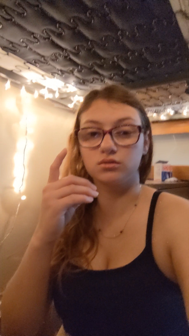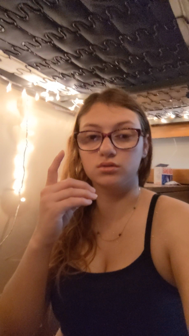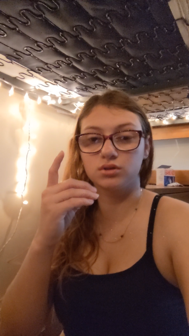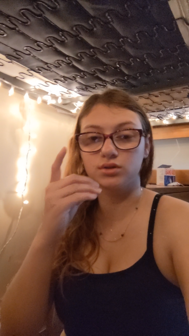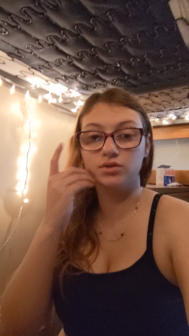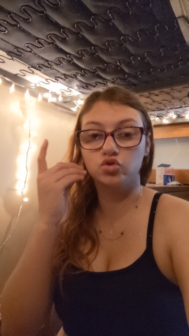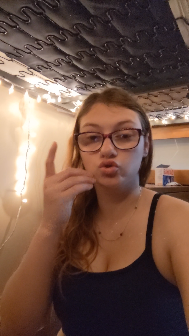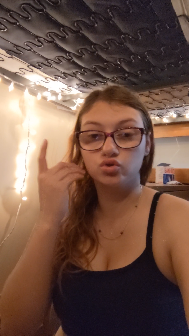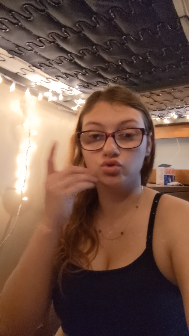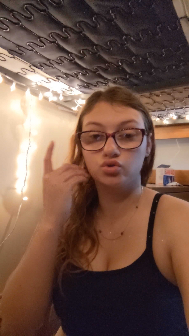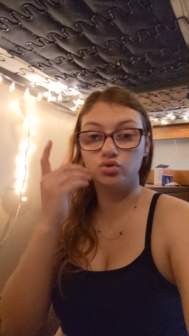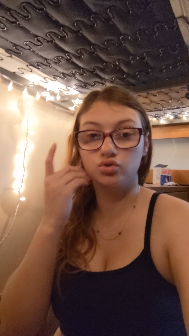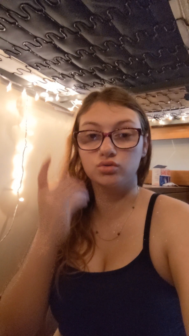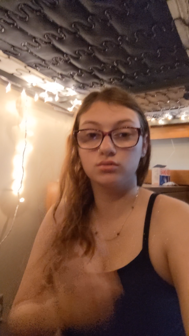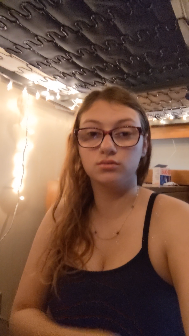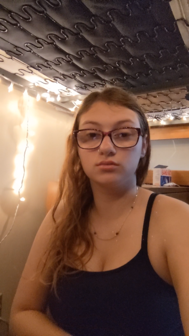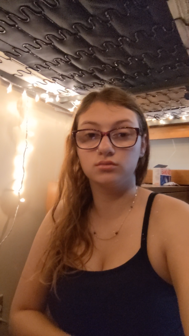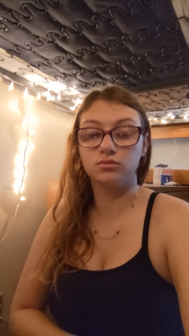dinner